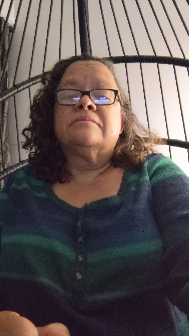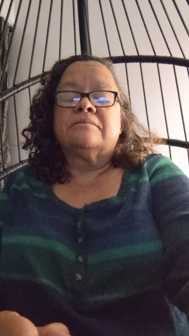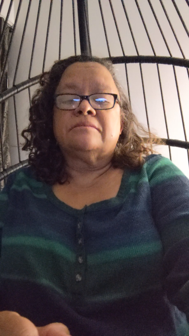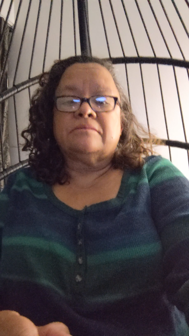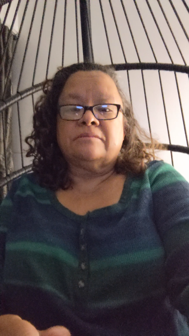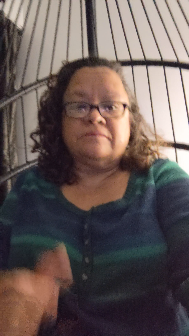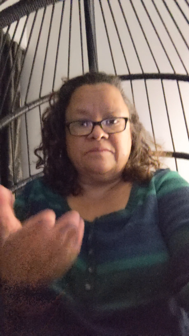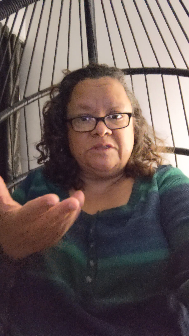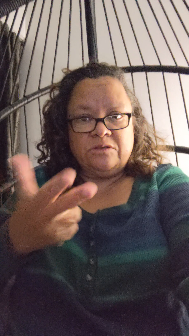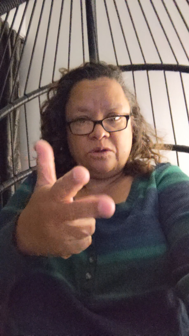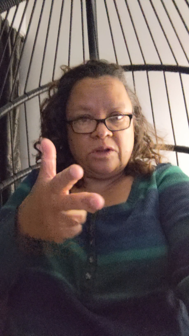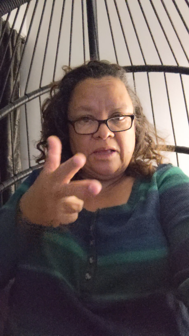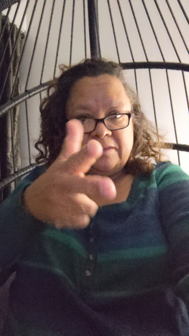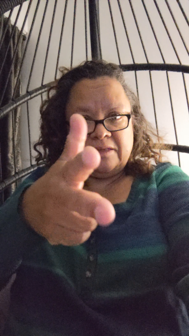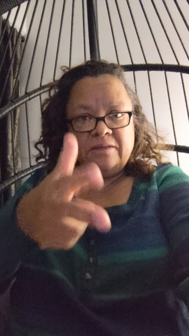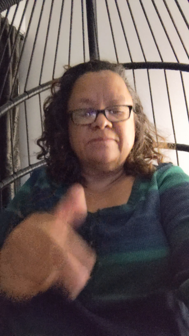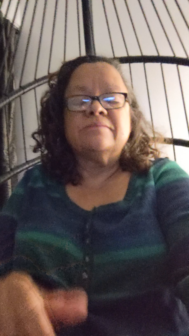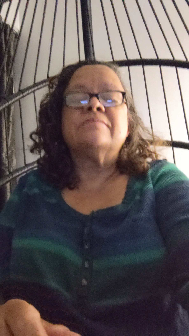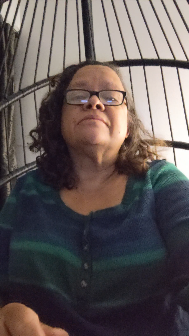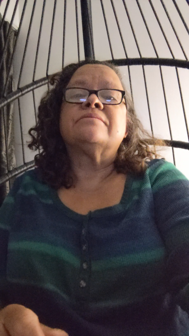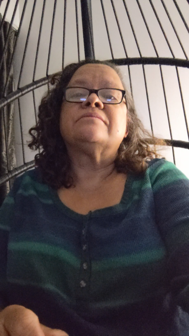garage